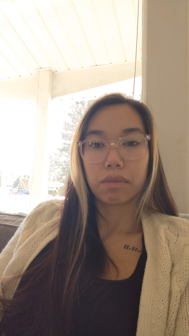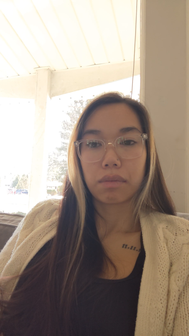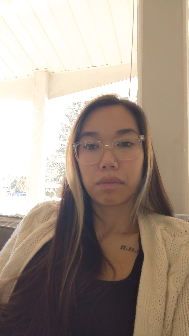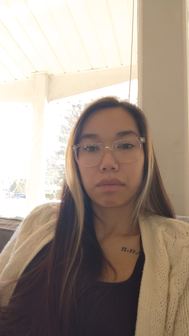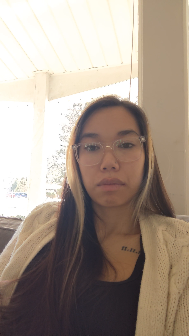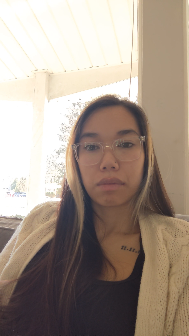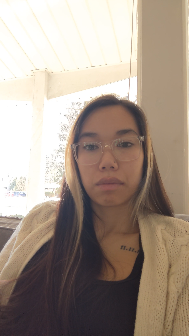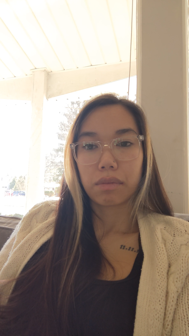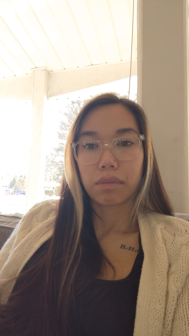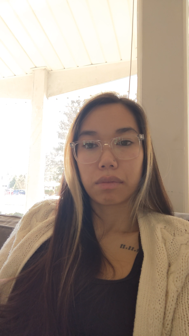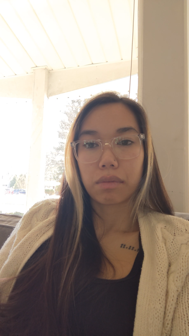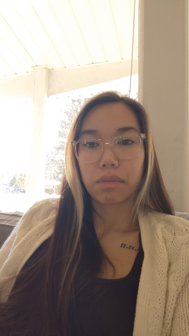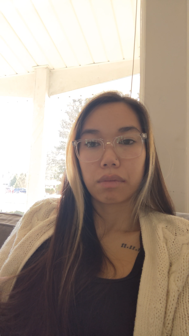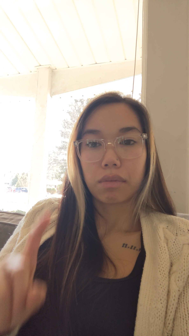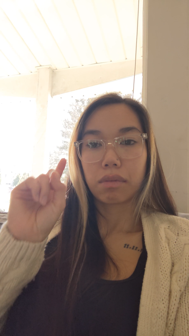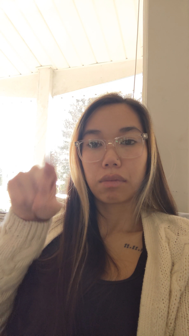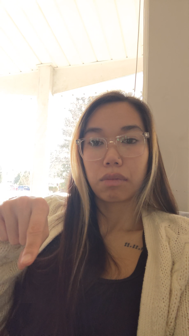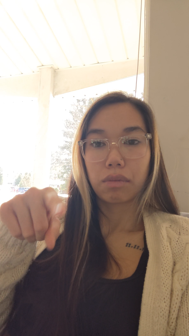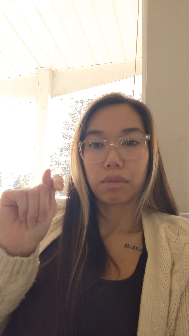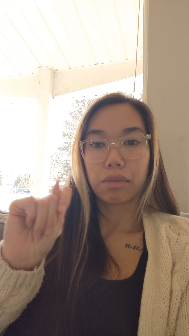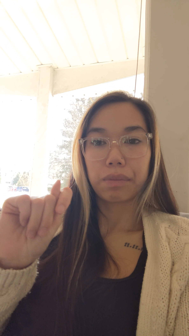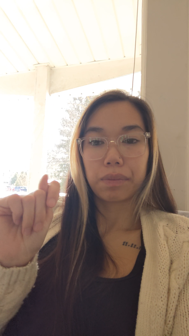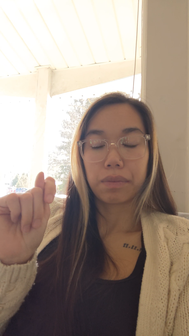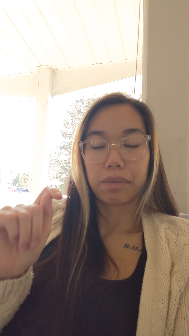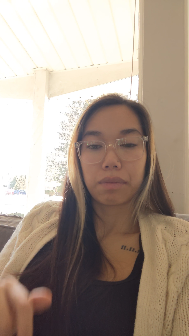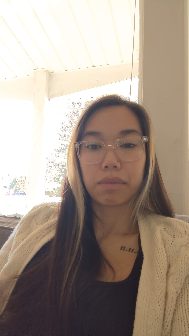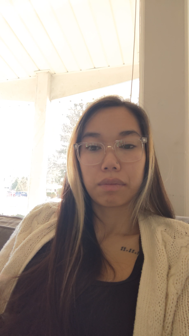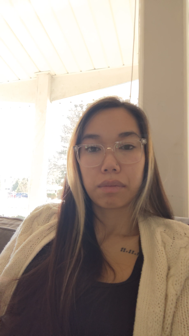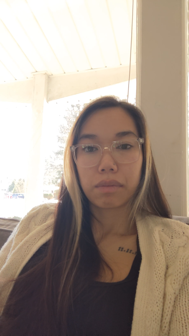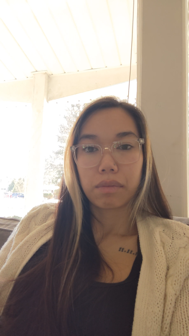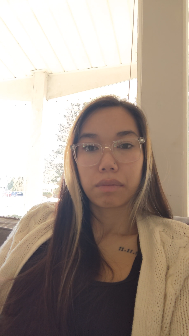go potty